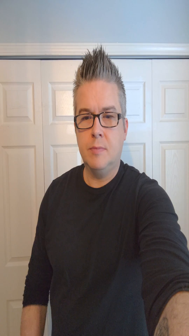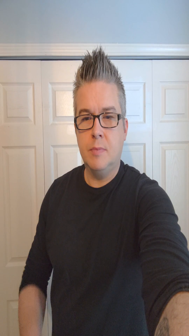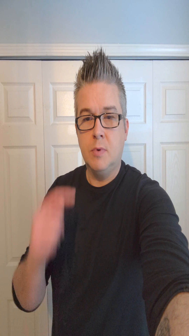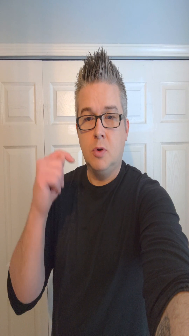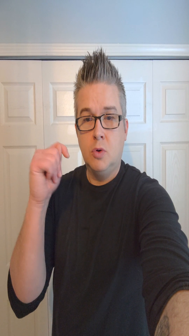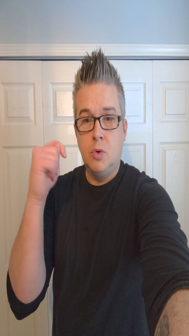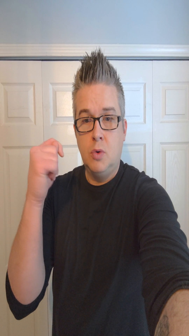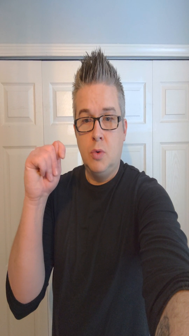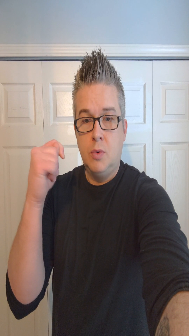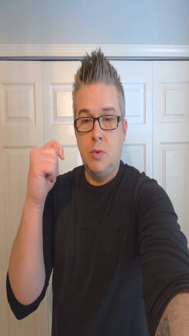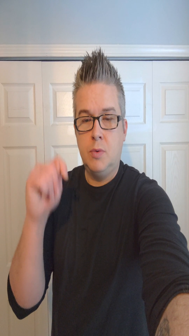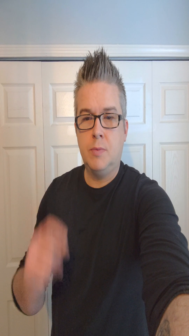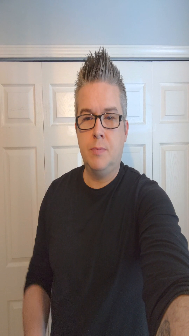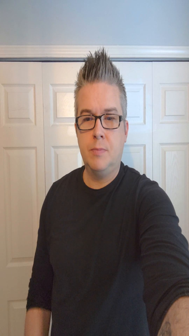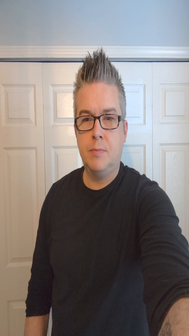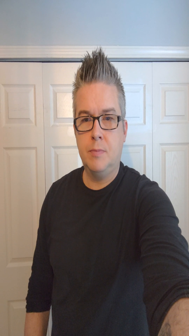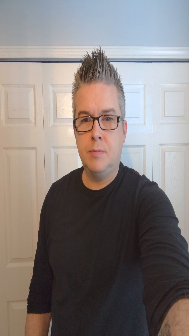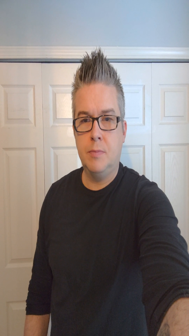toy